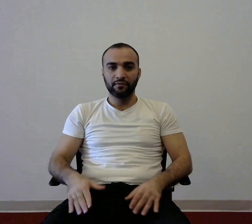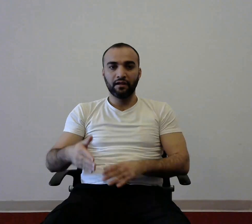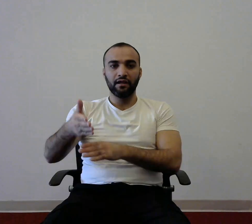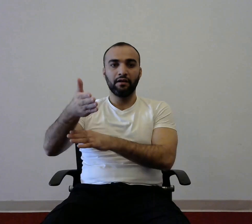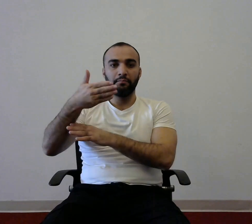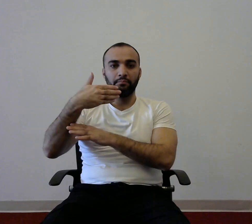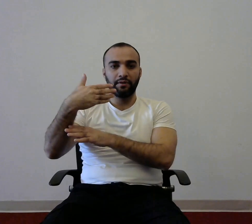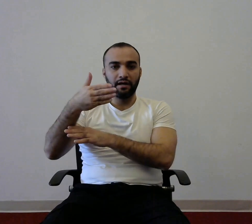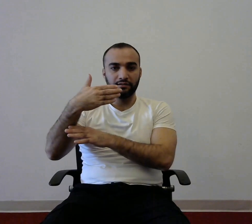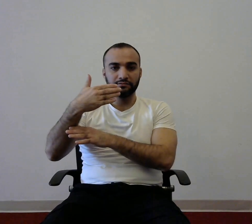bayraq